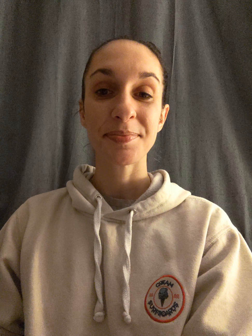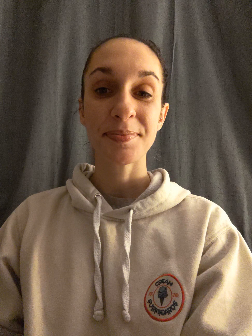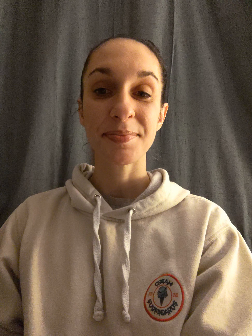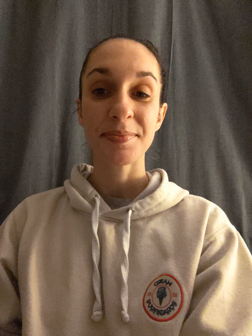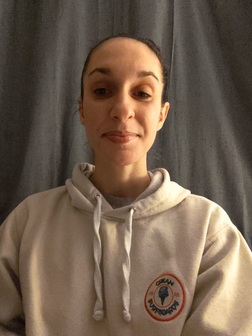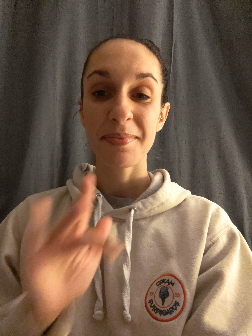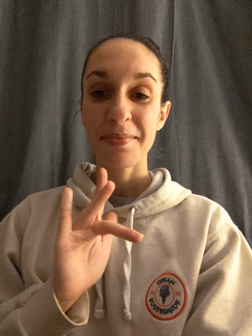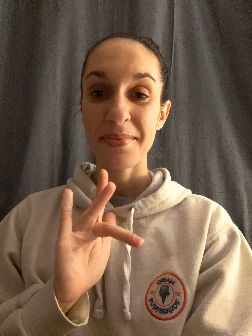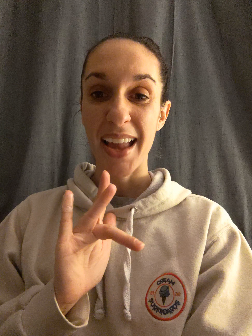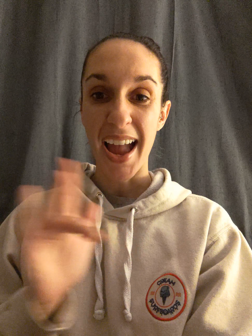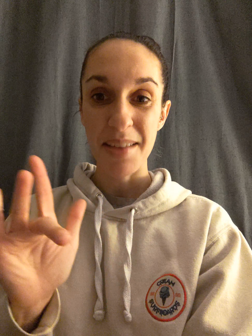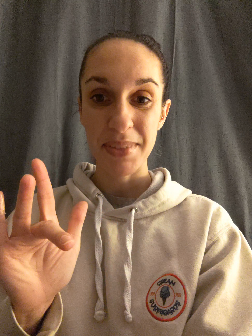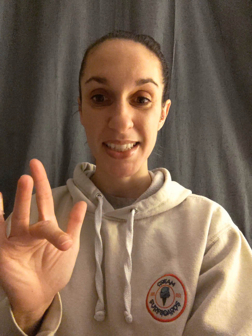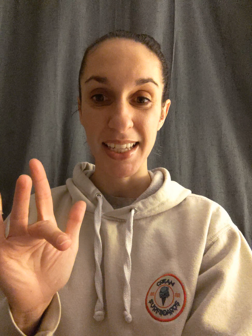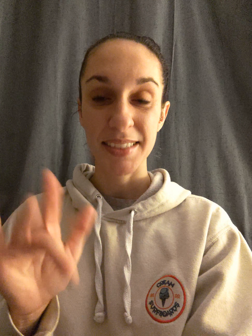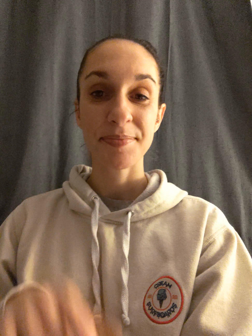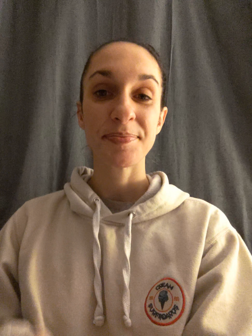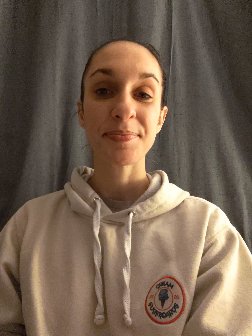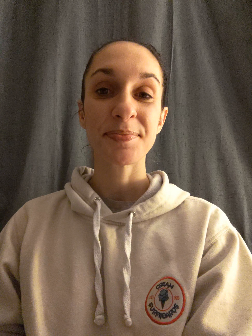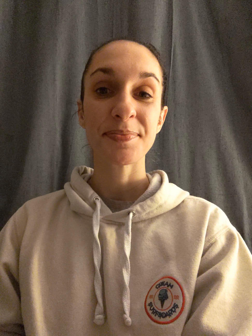empty